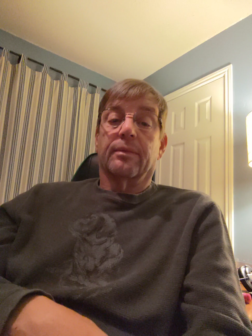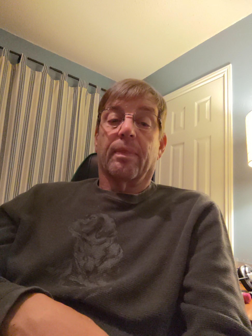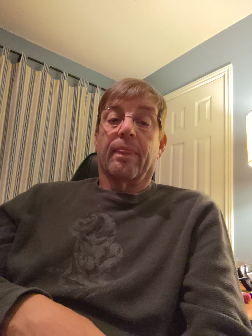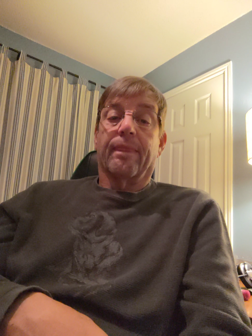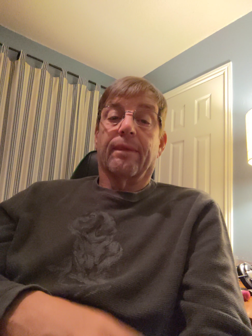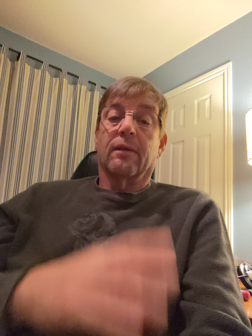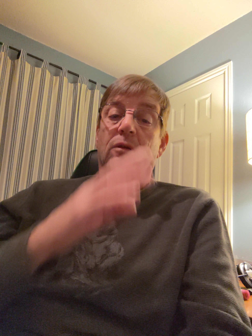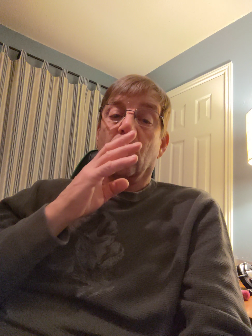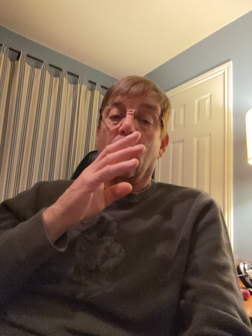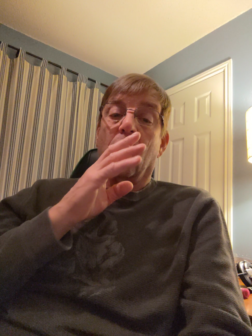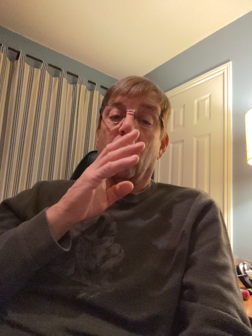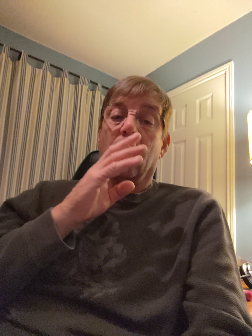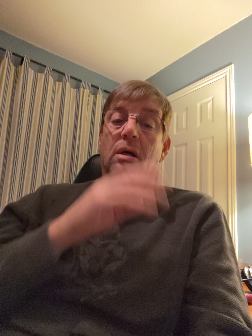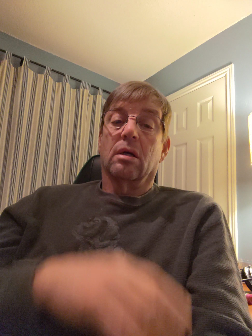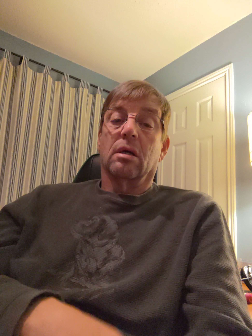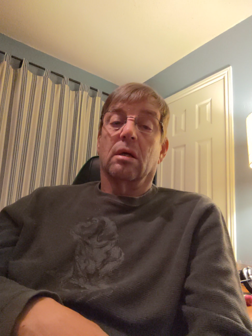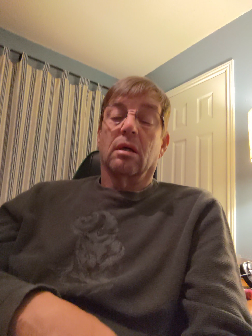talk